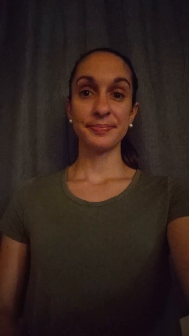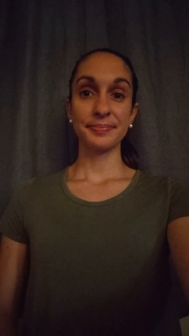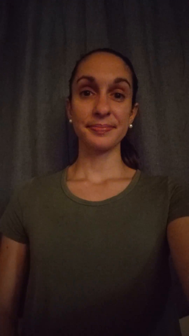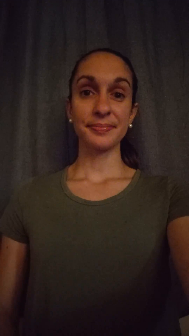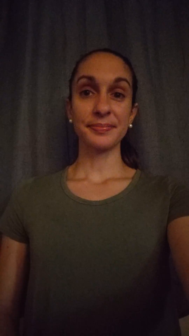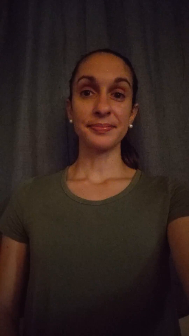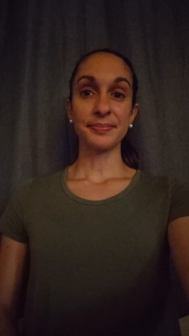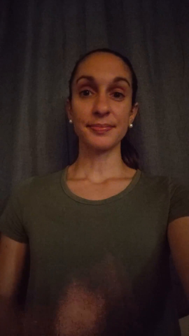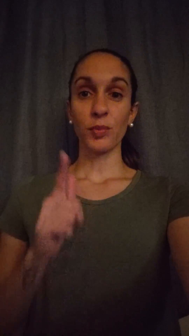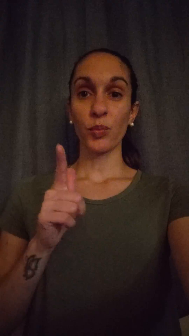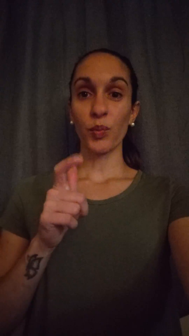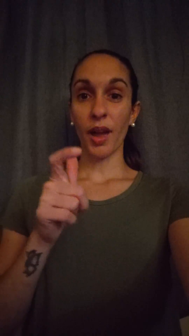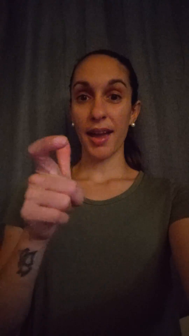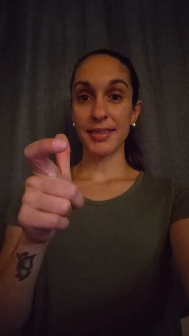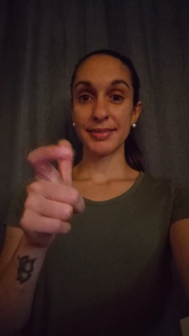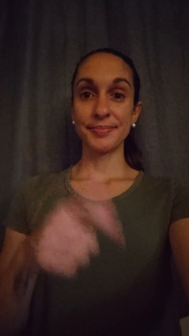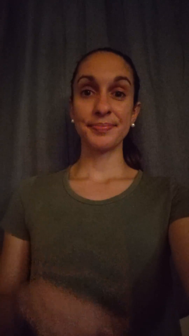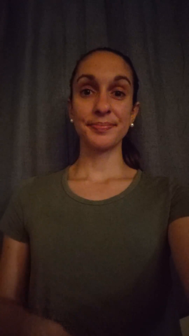run